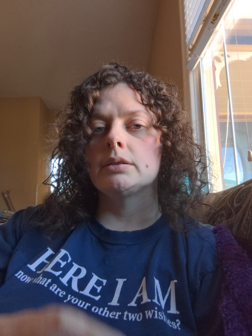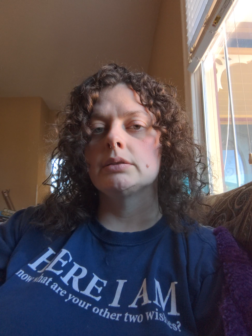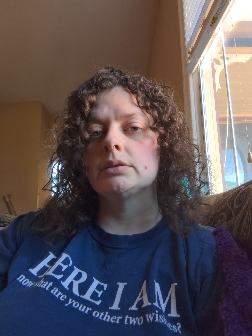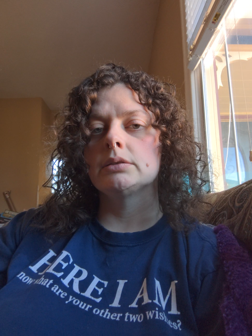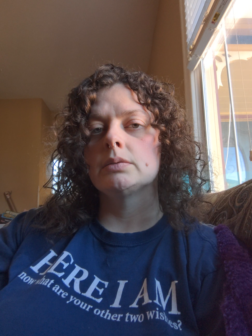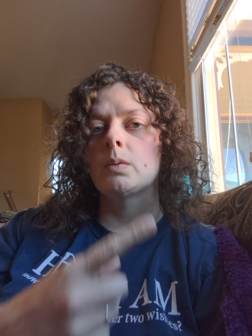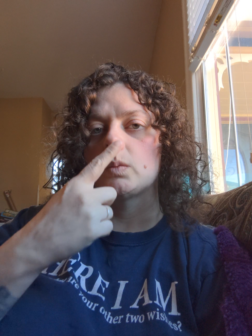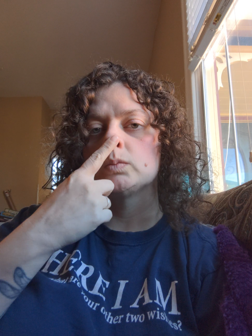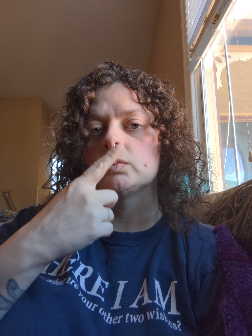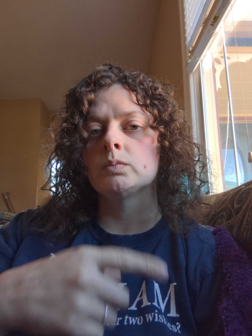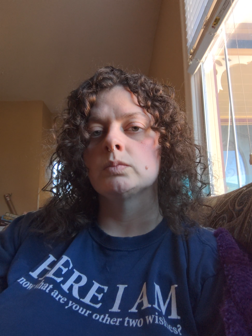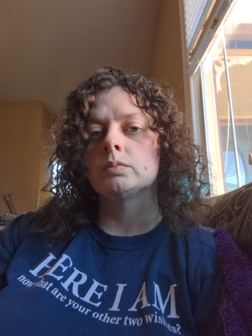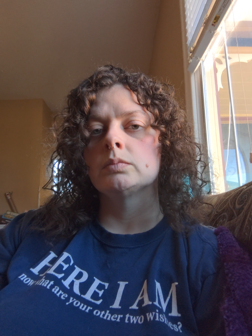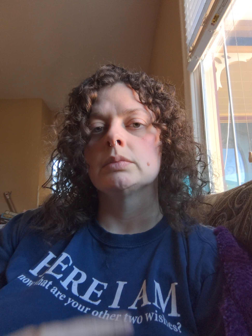nose